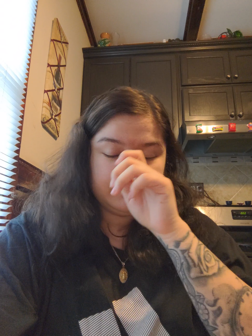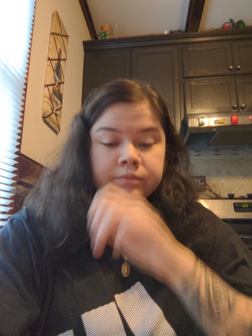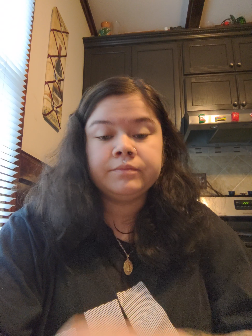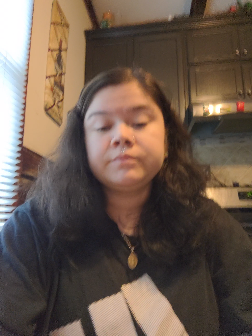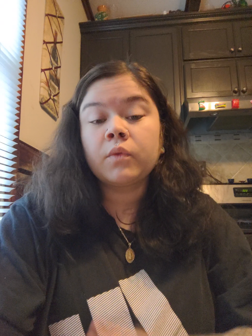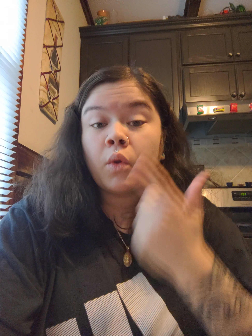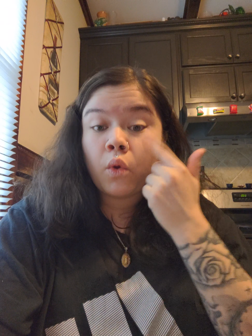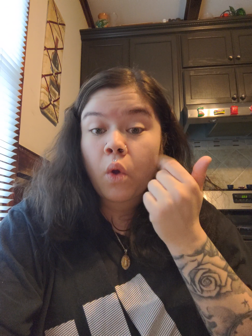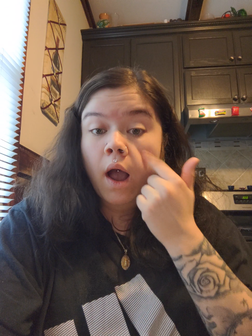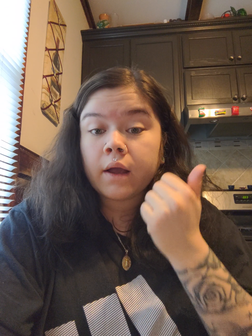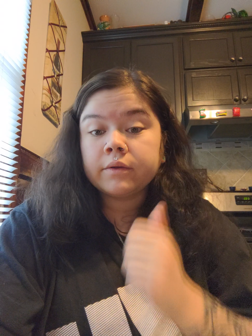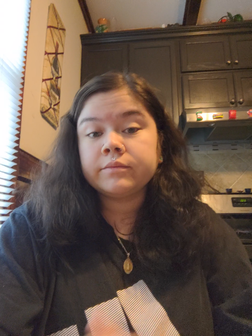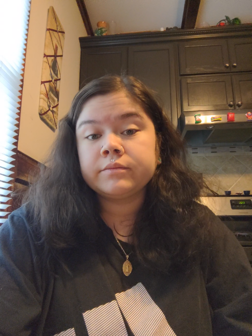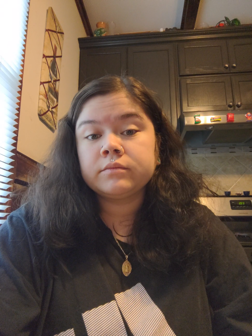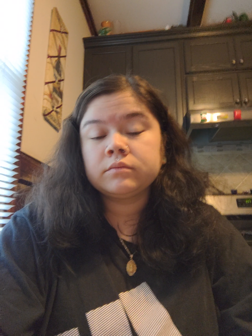cry